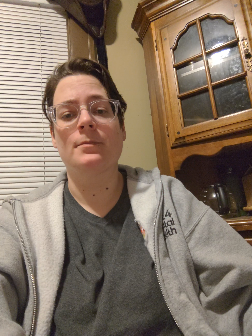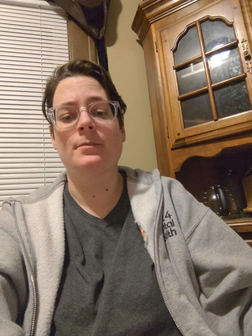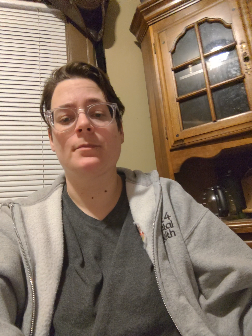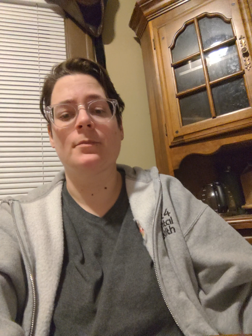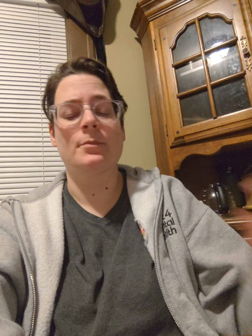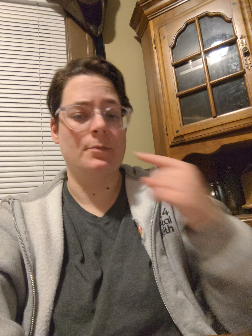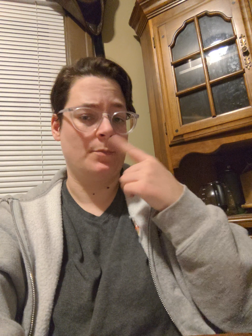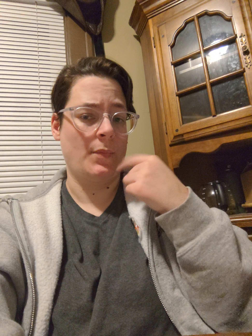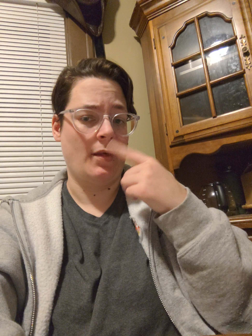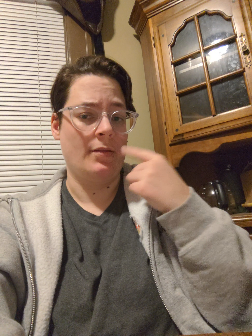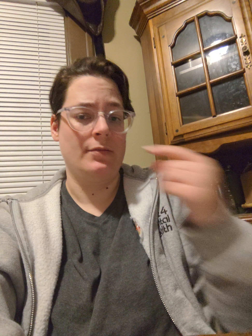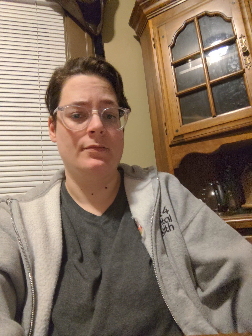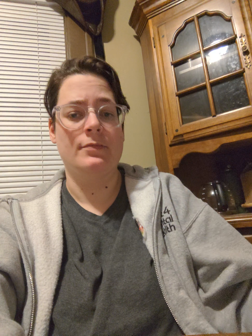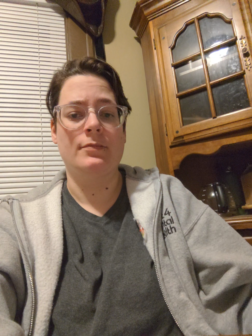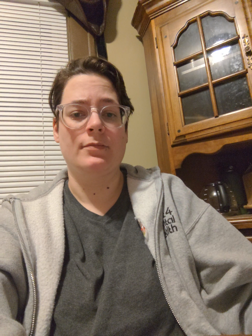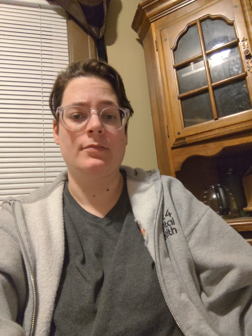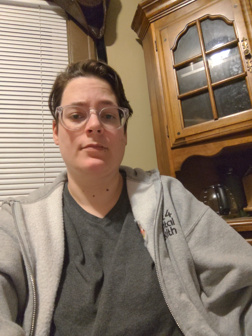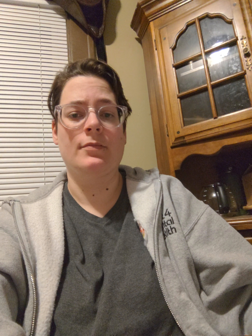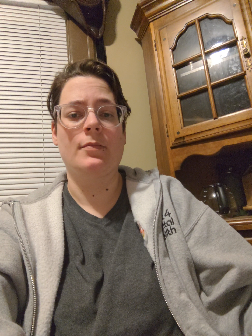mouth